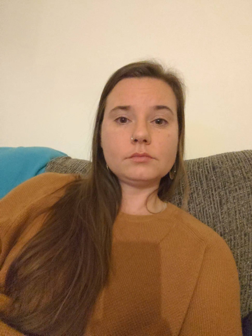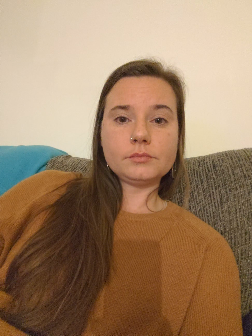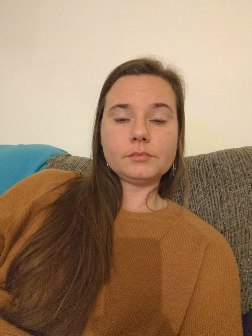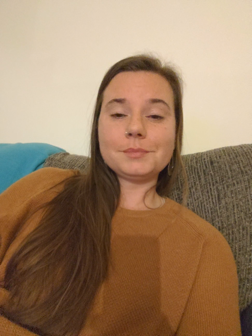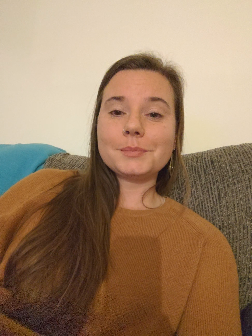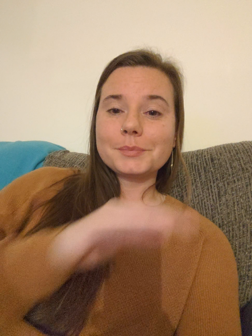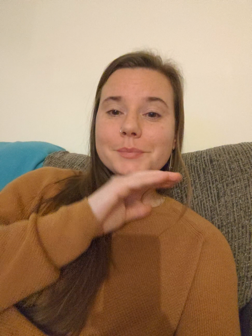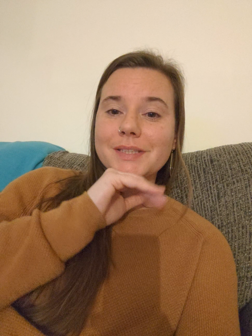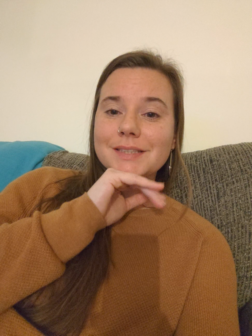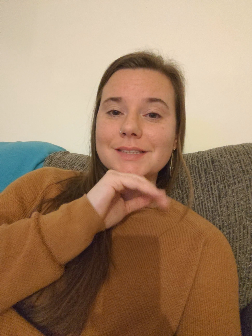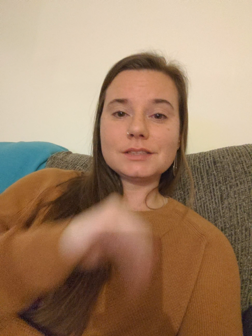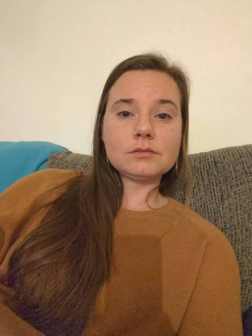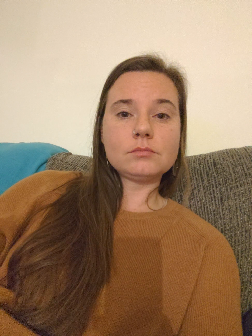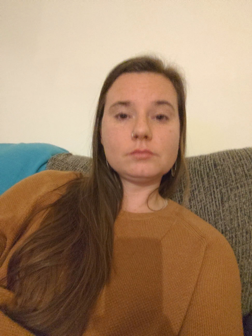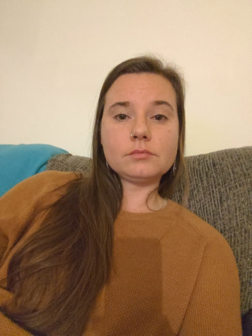pig